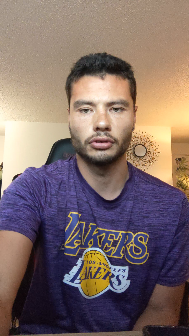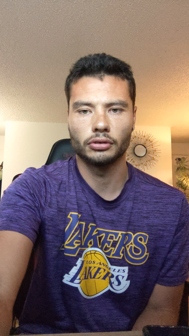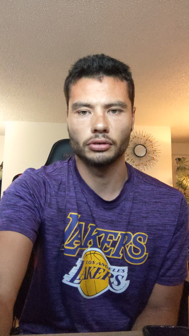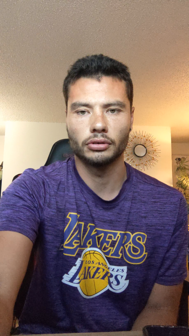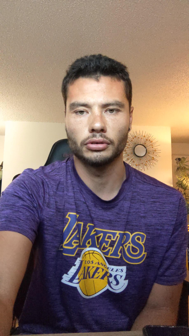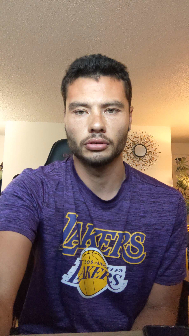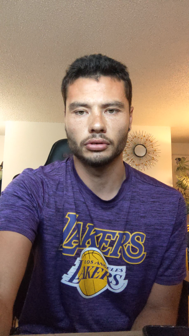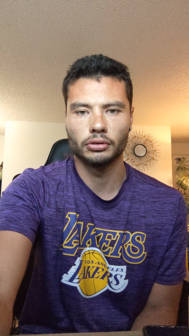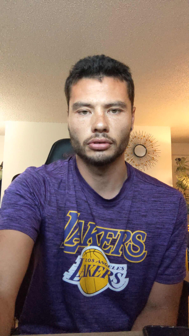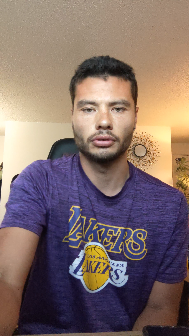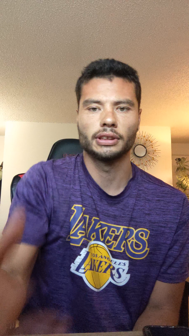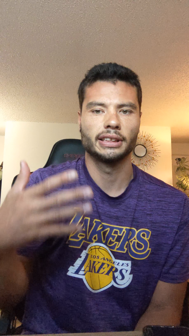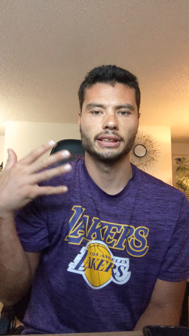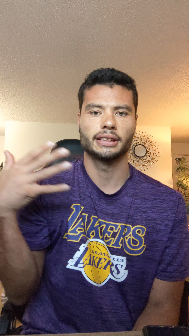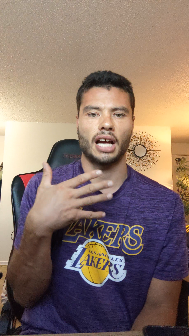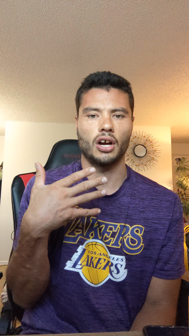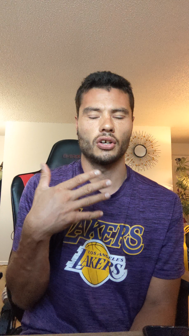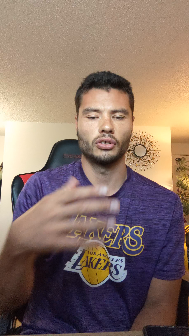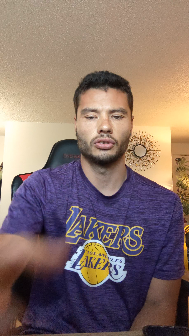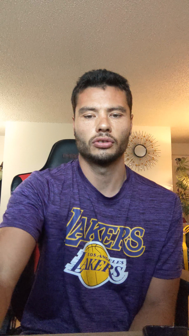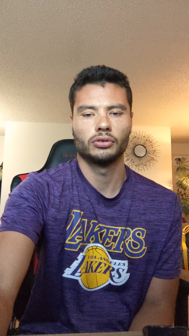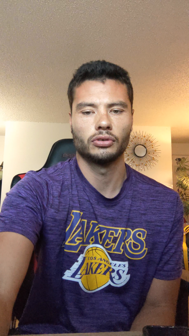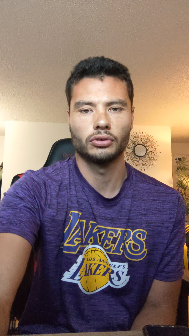scared